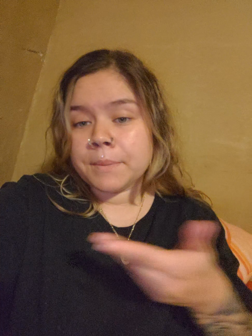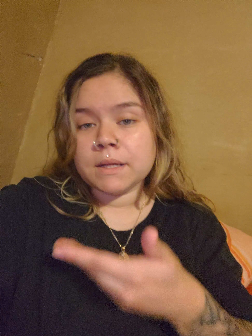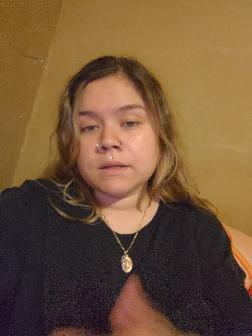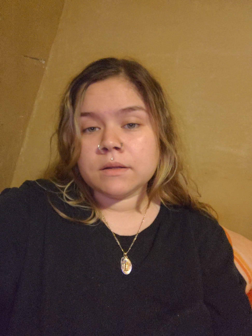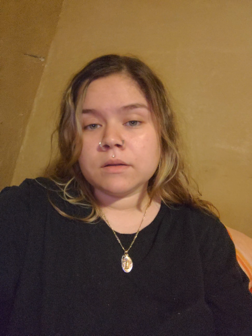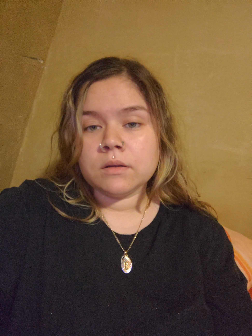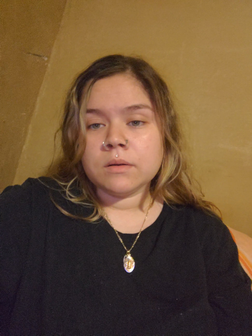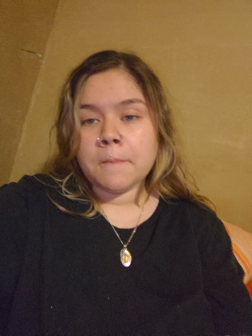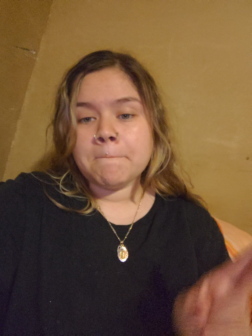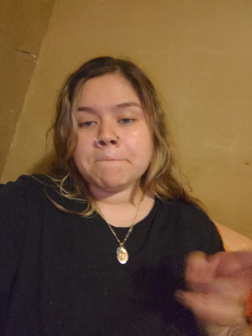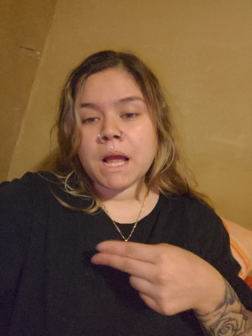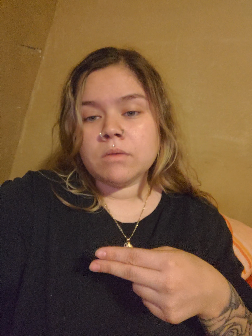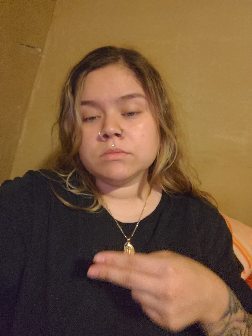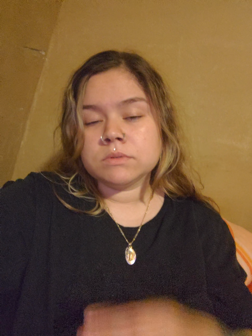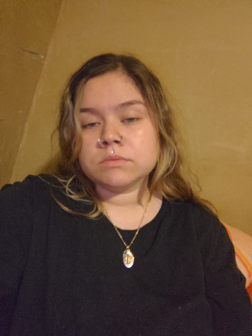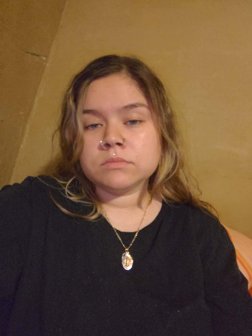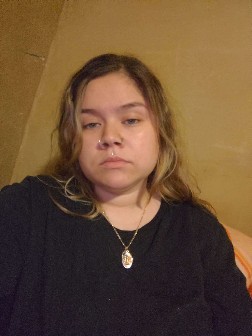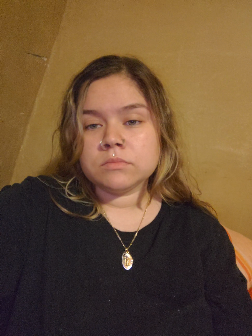belt